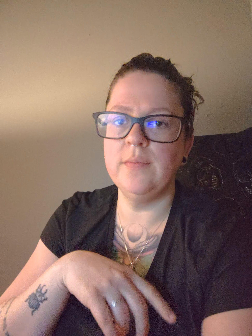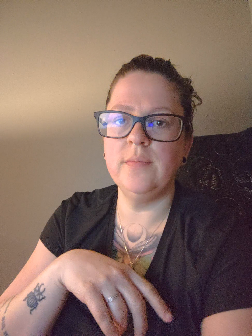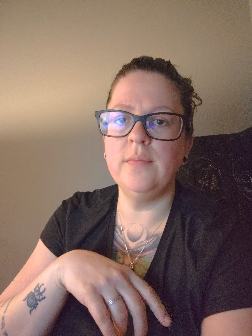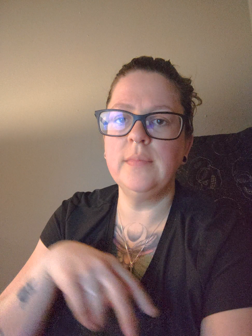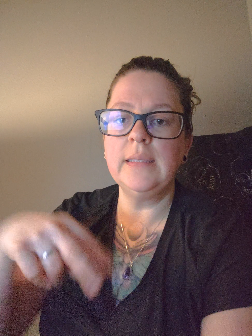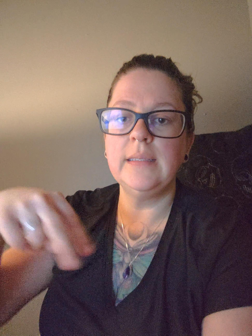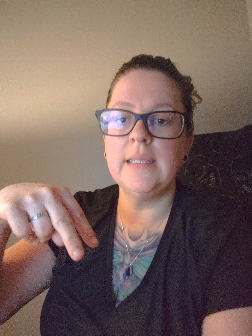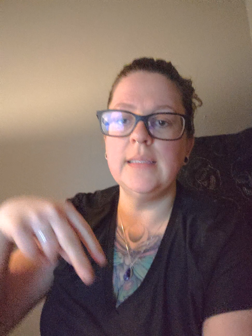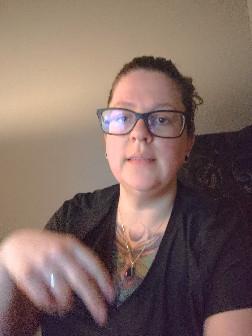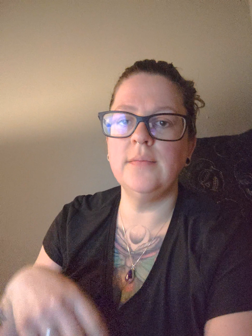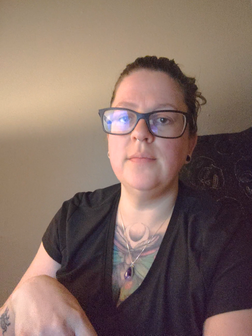dance